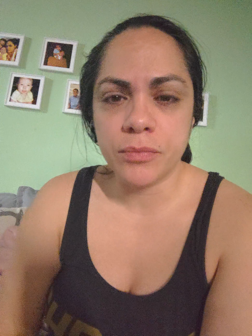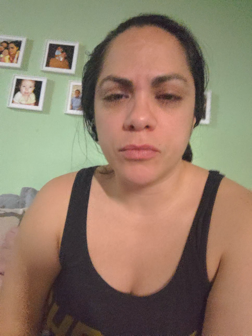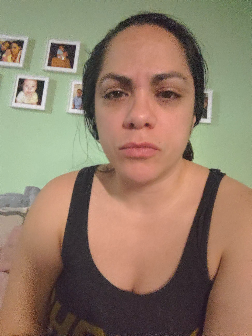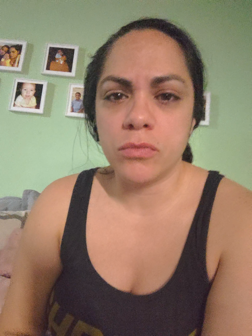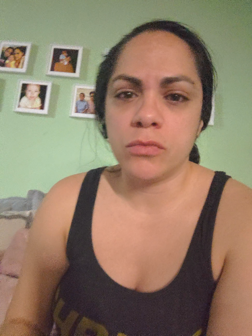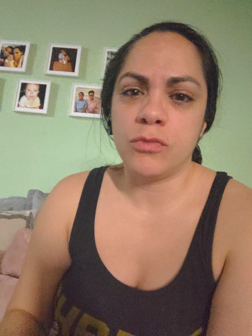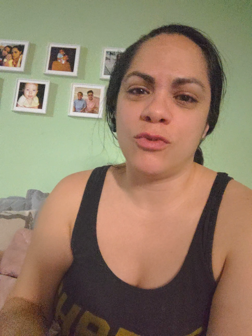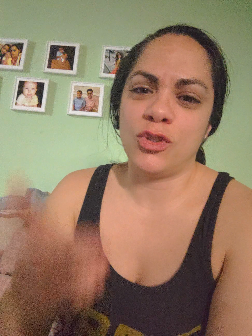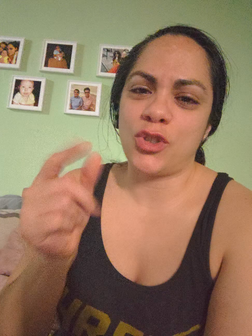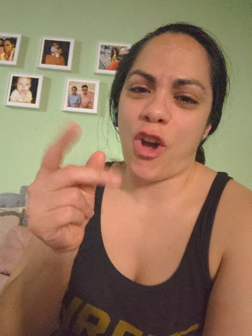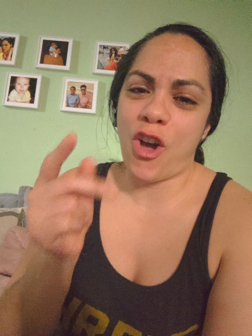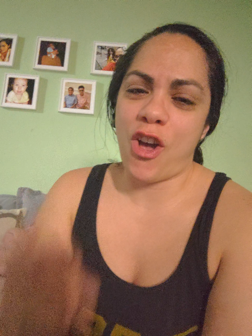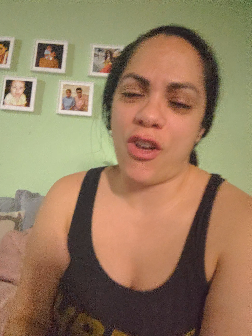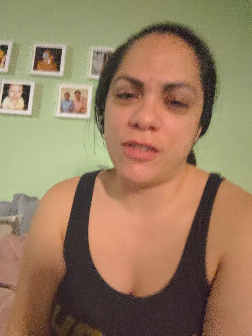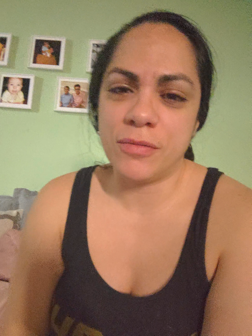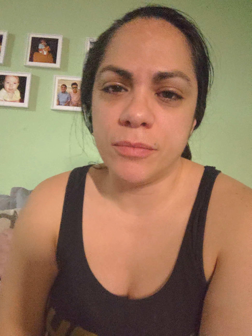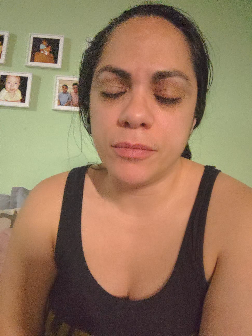dog